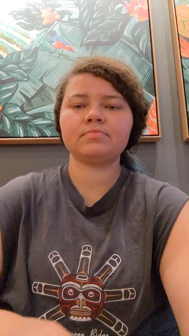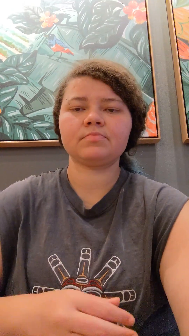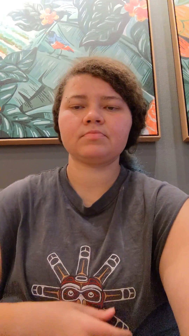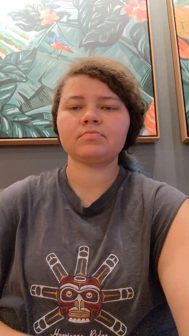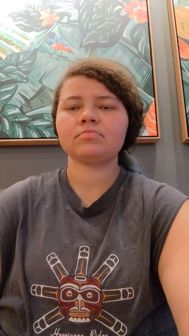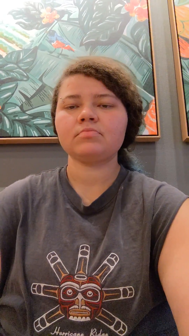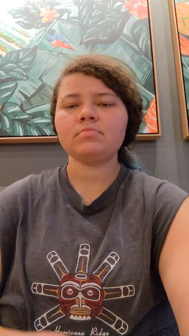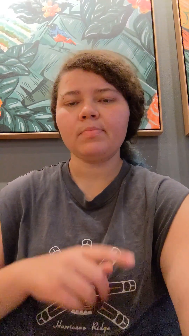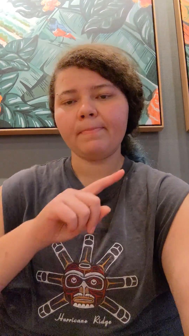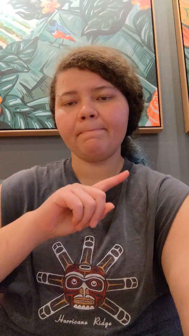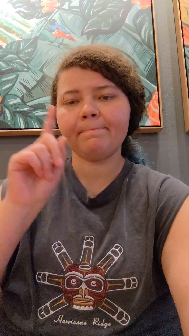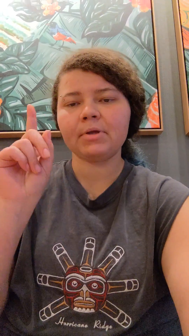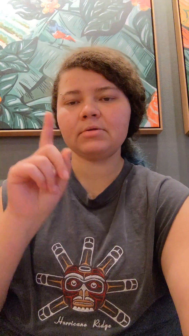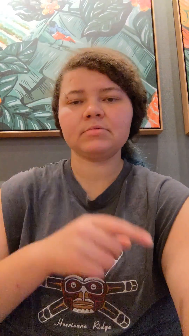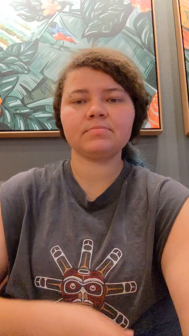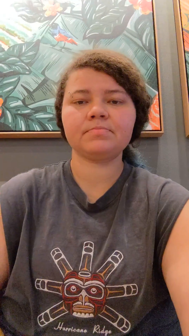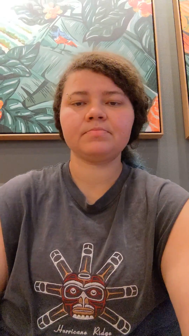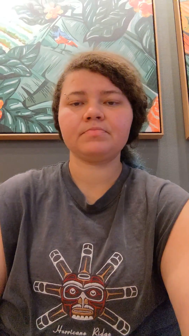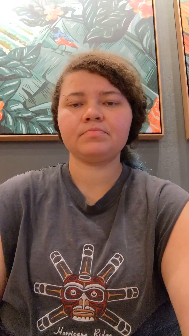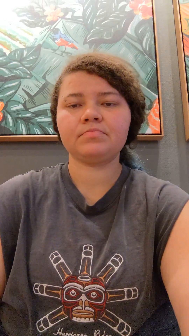but